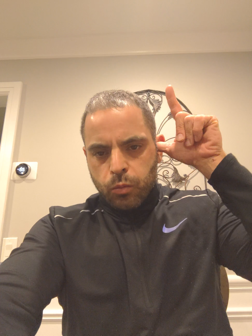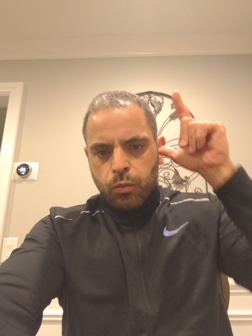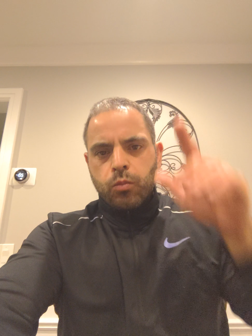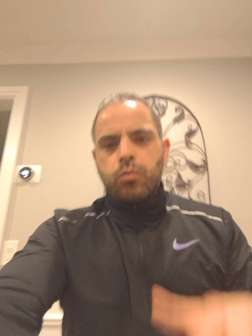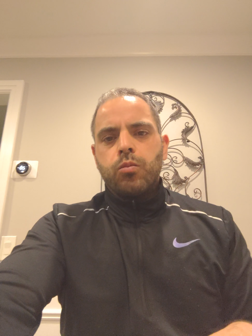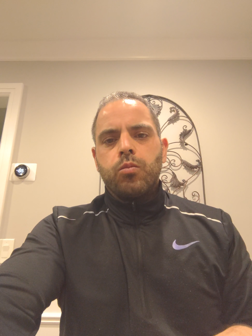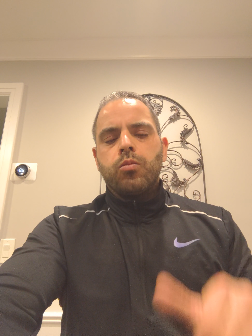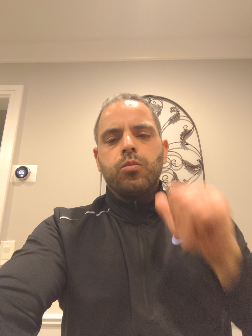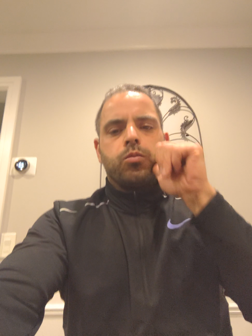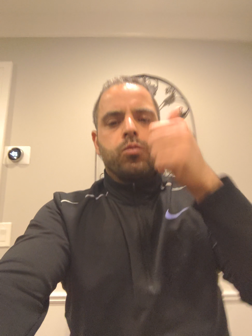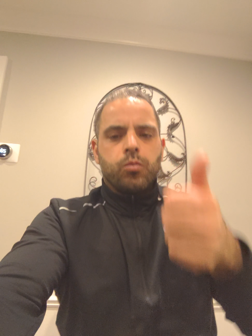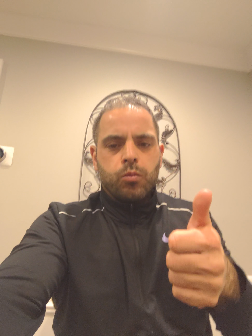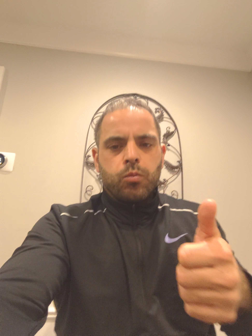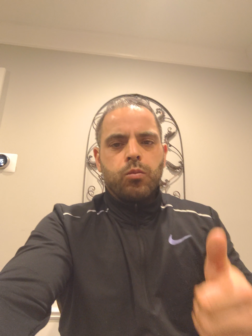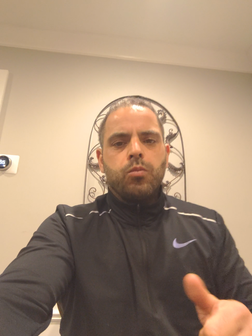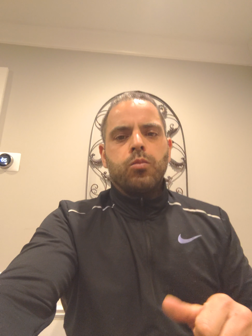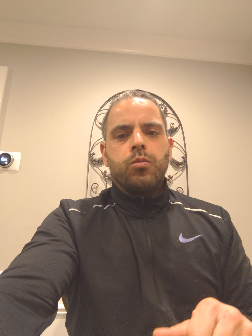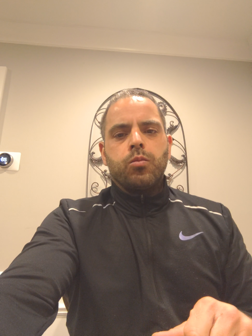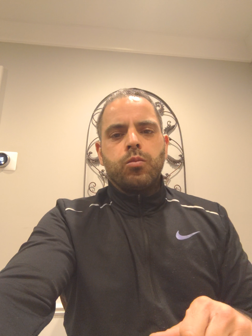tomorrow